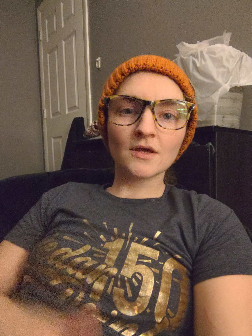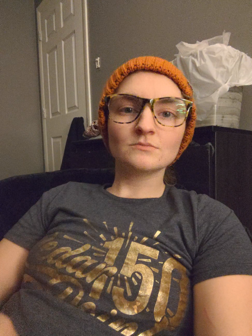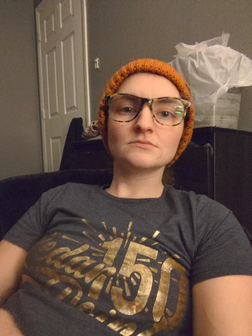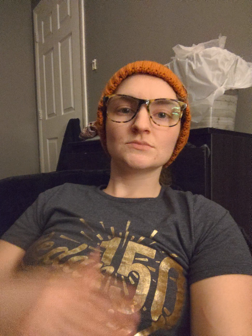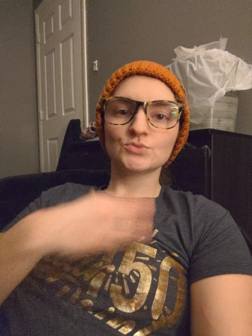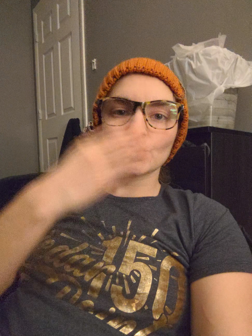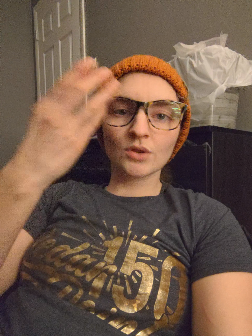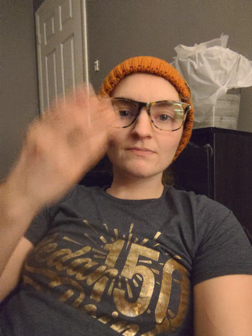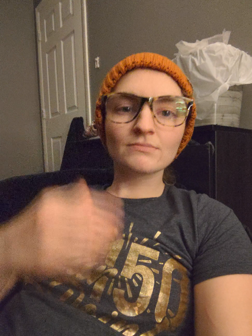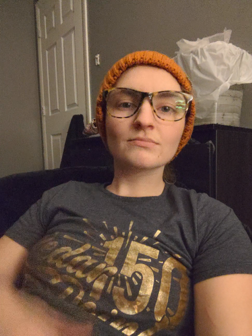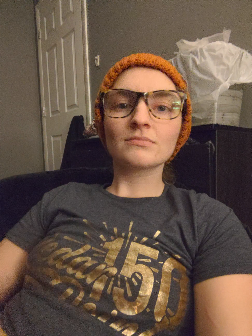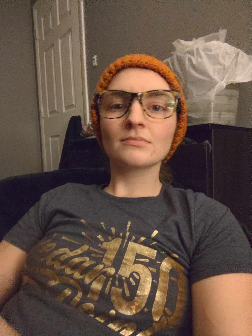giraffe